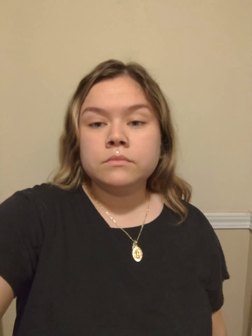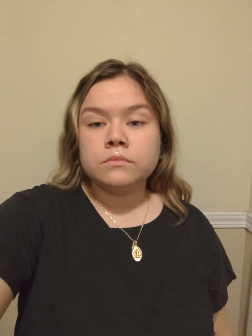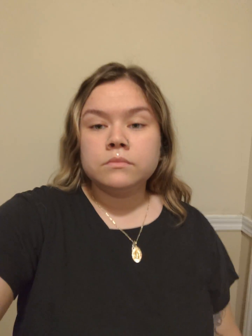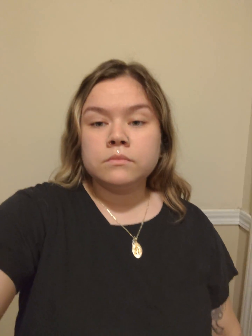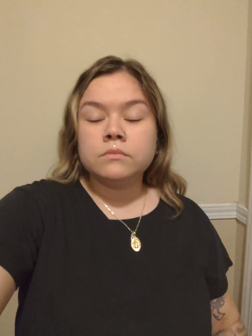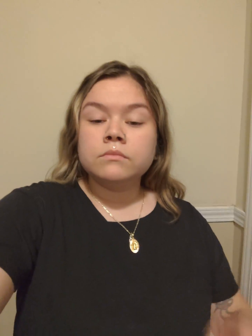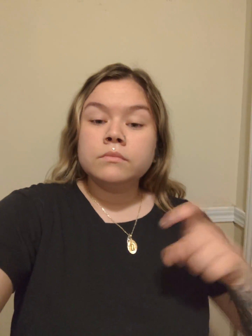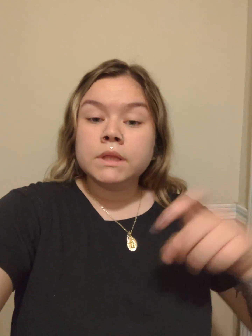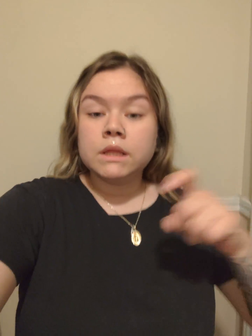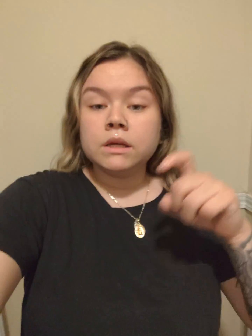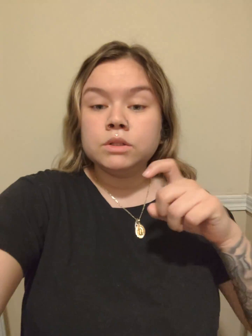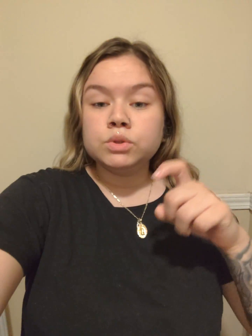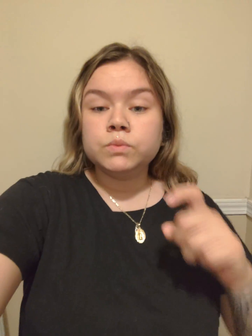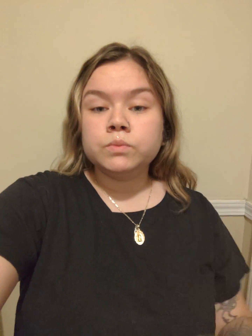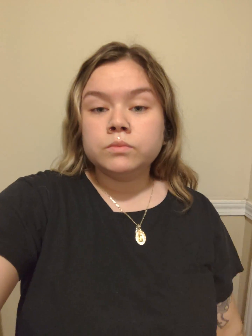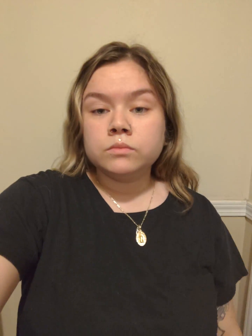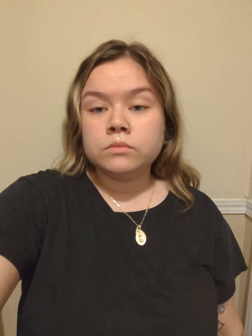need